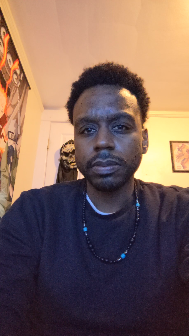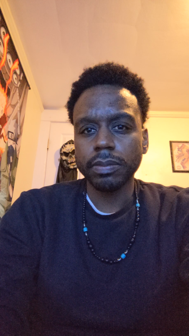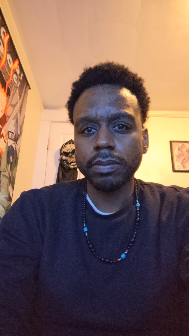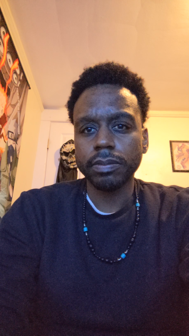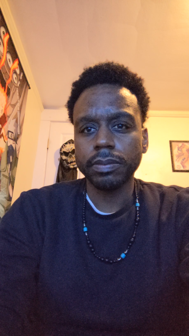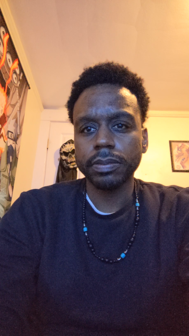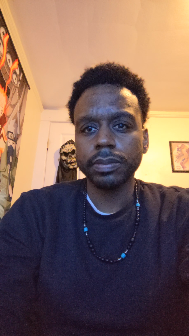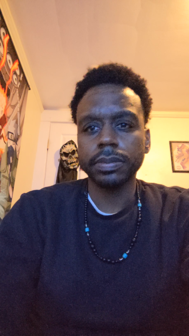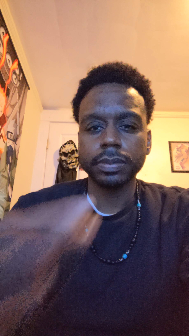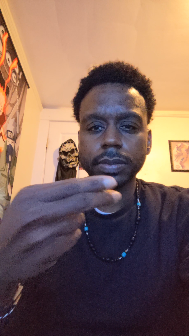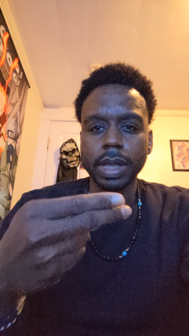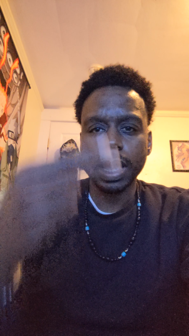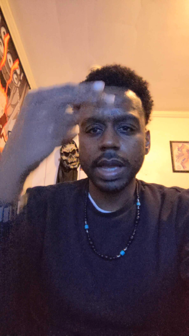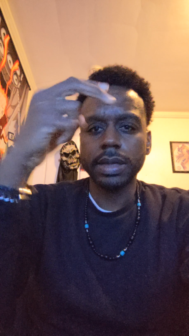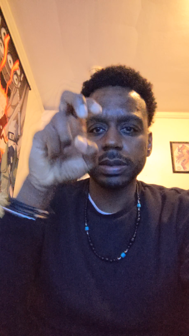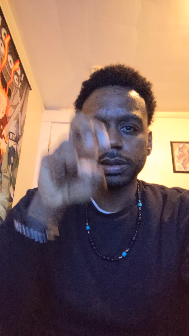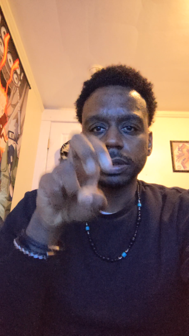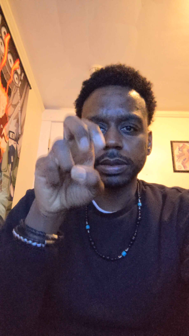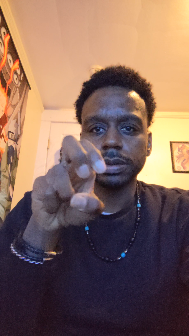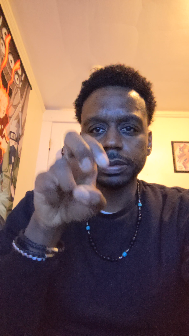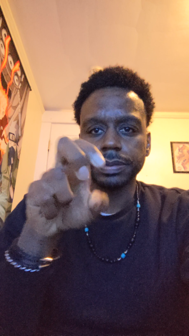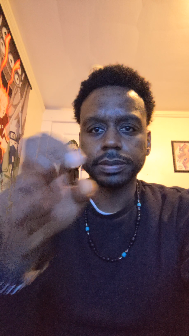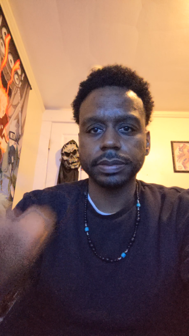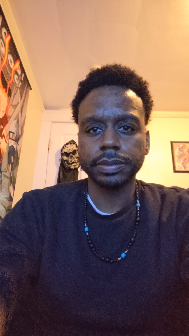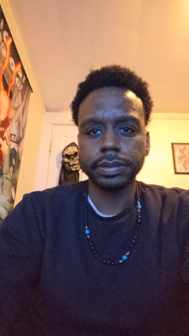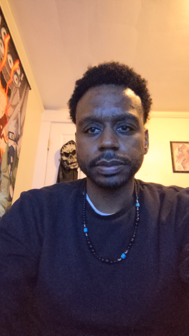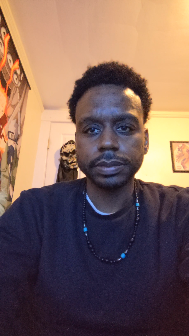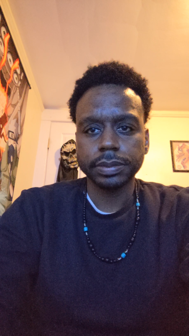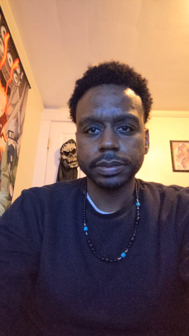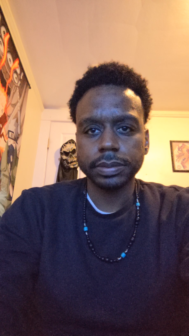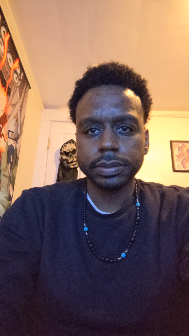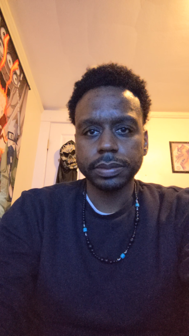high chair